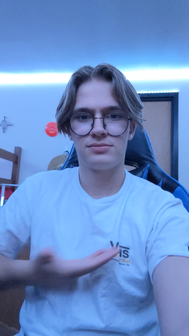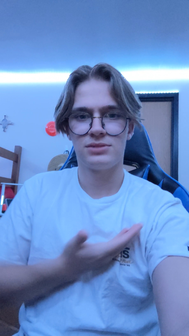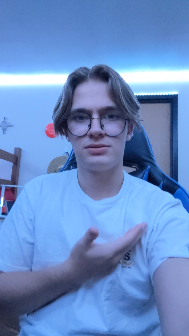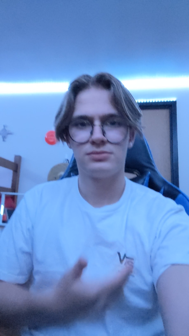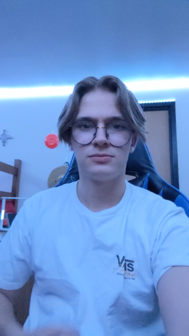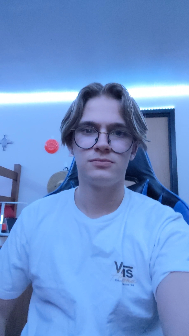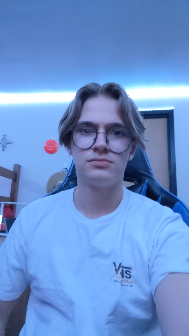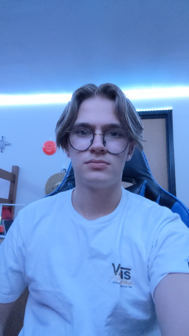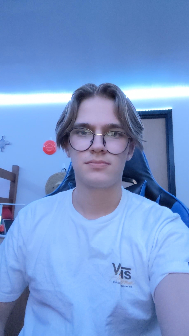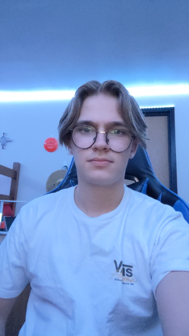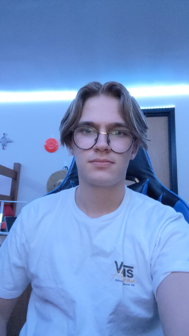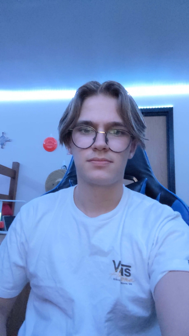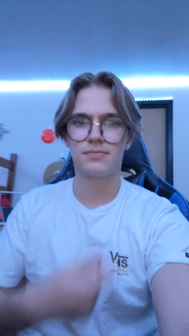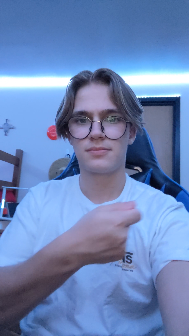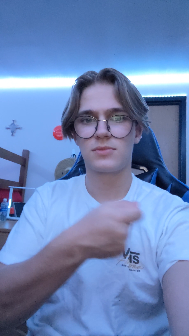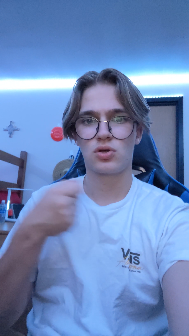pull